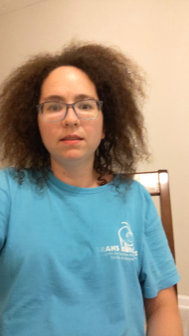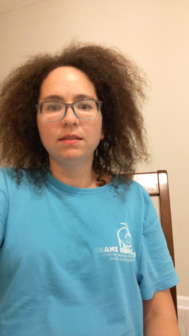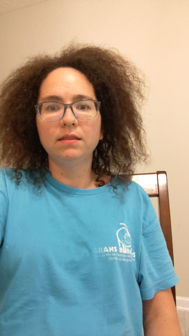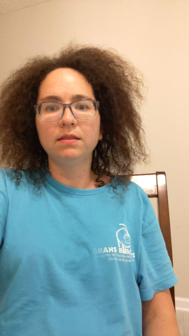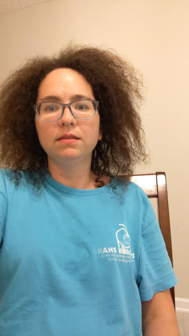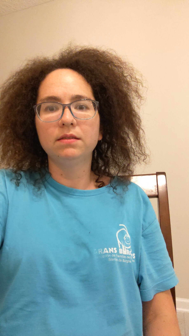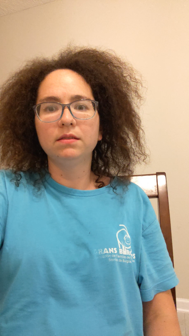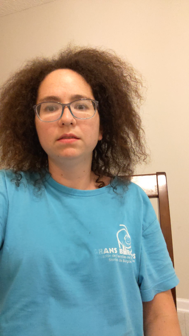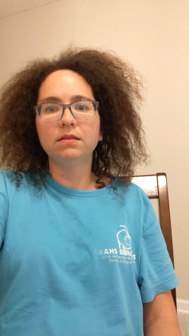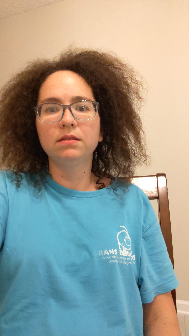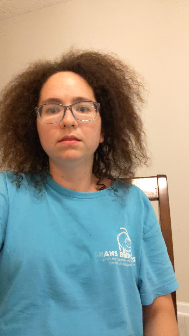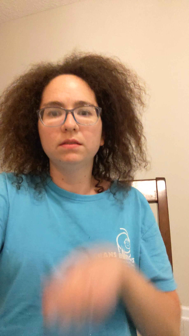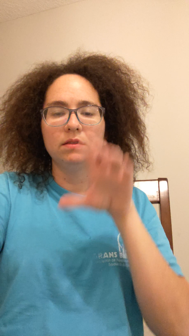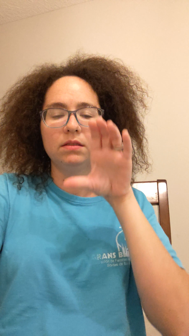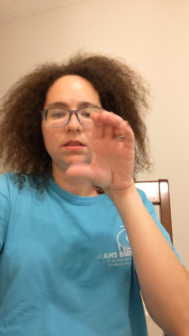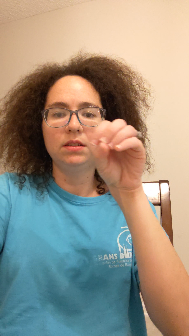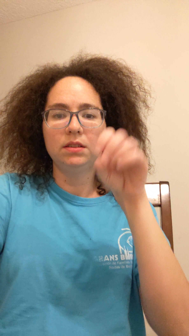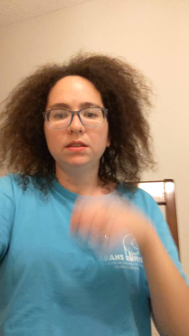bite